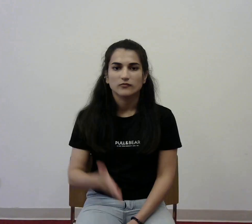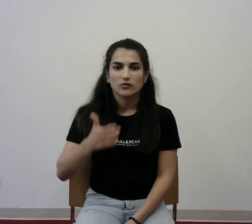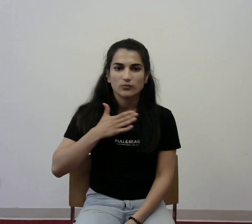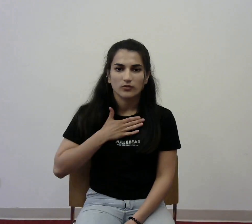mən